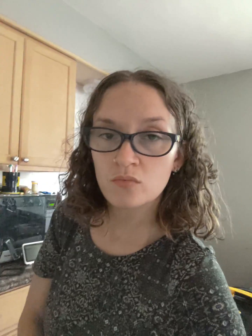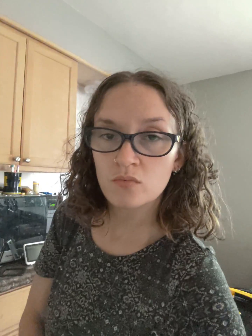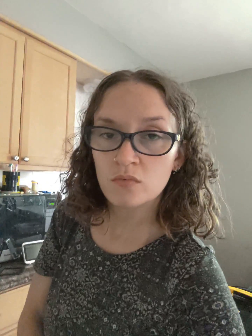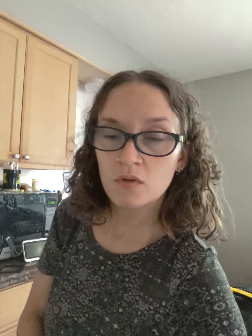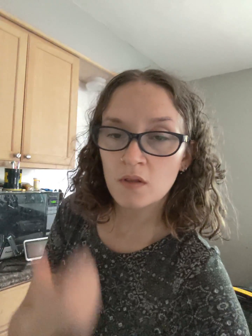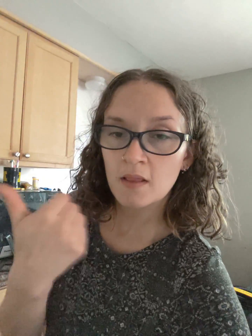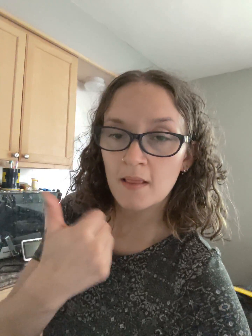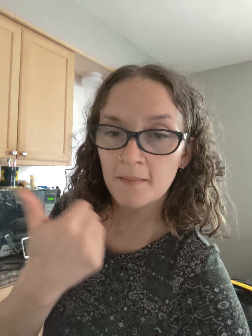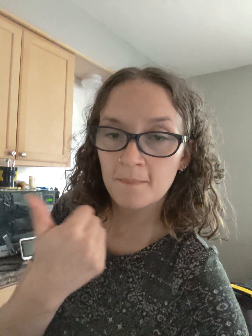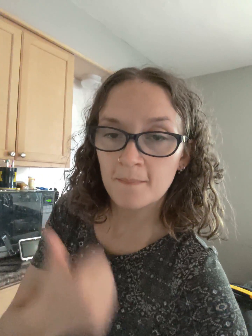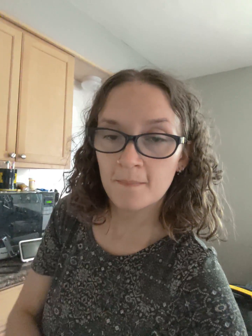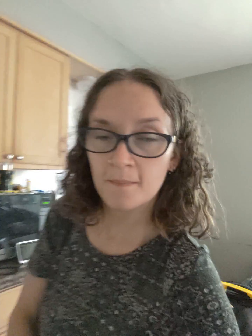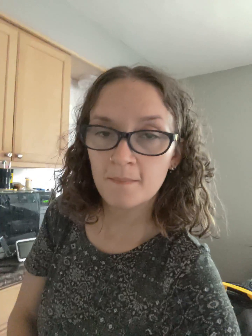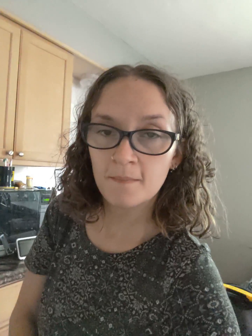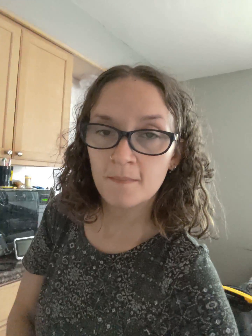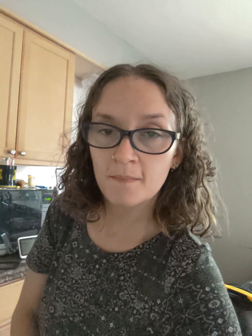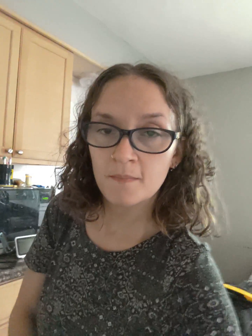game